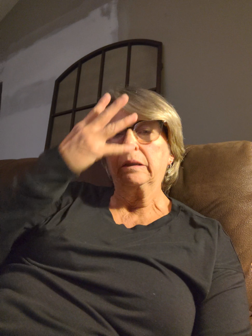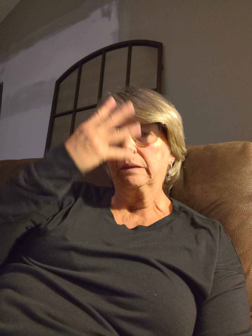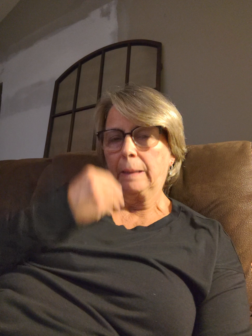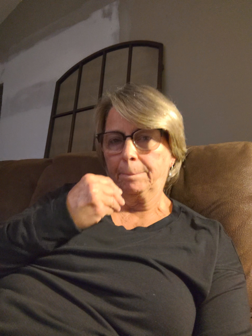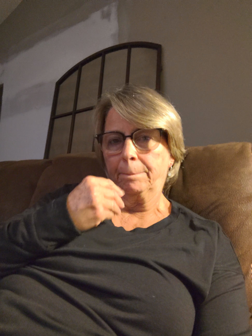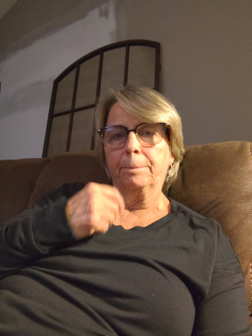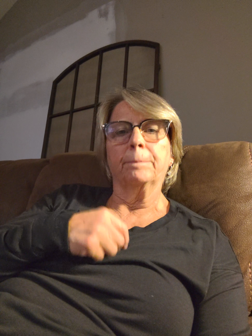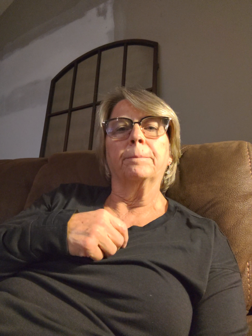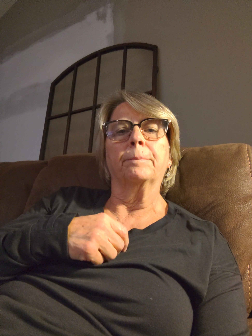sleep